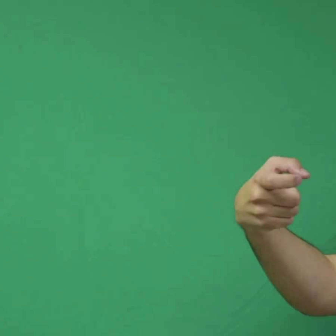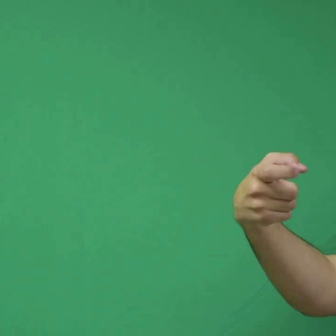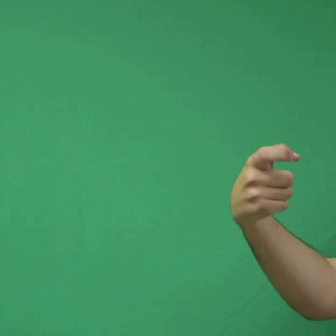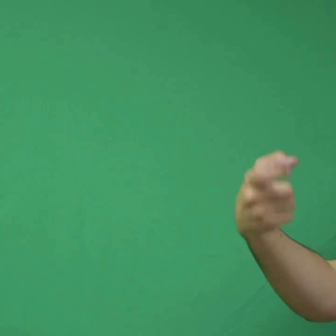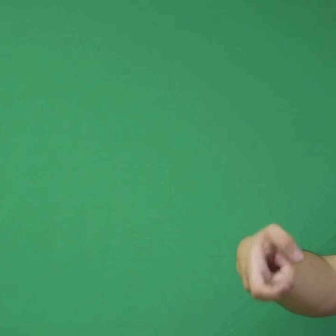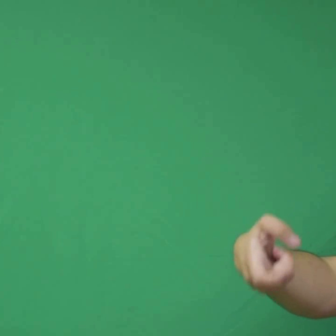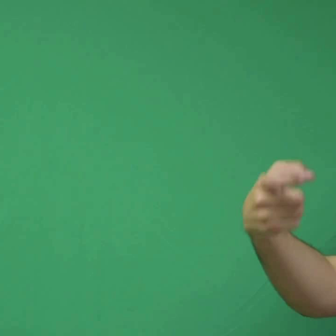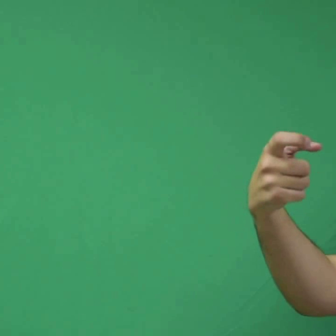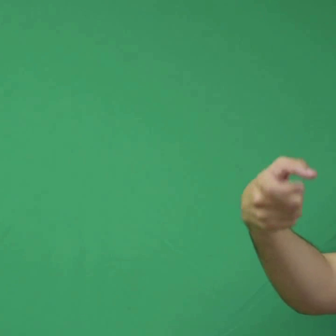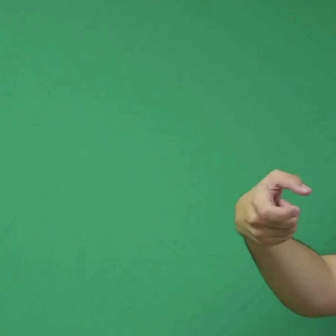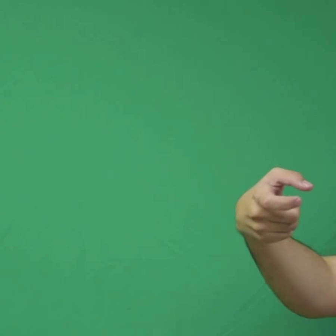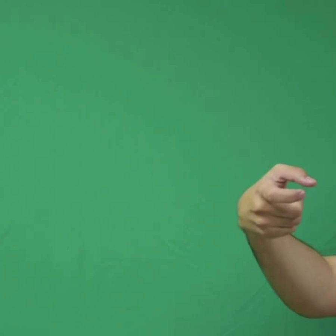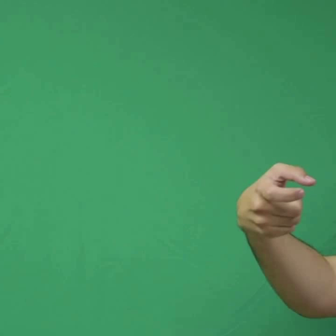Q